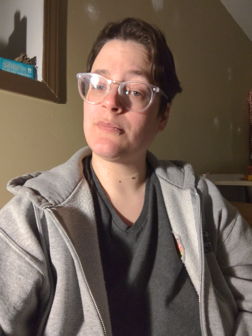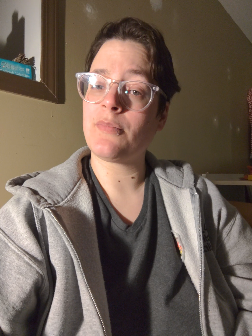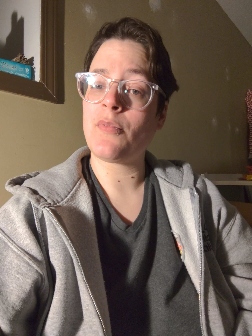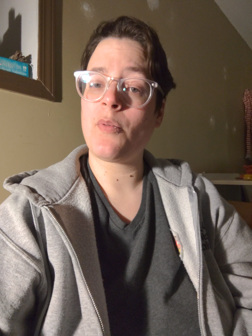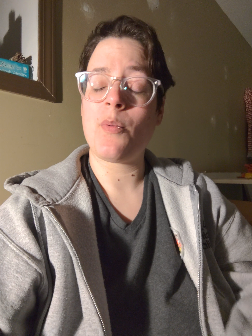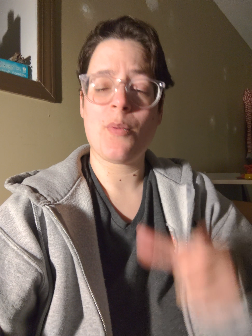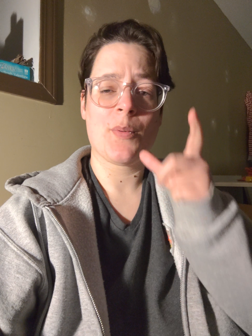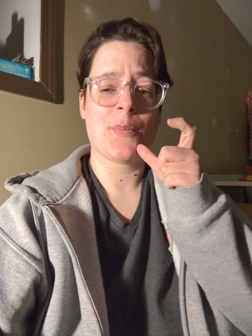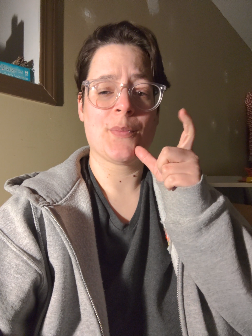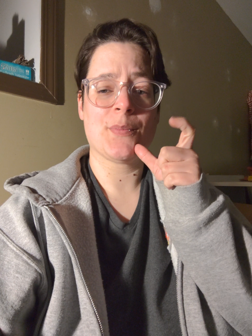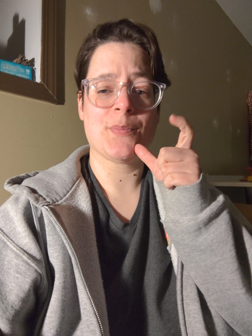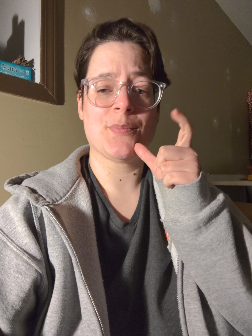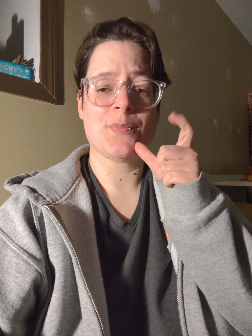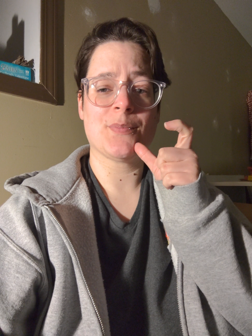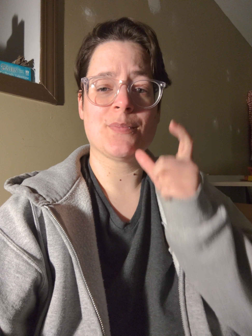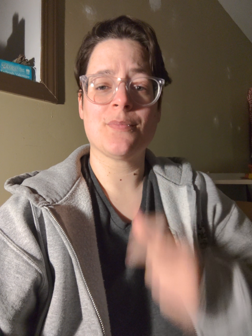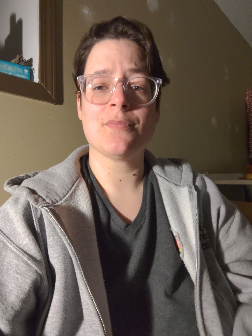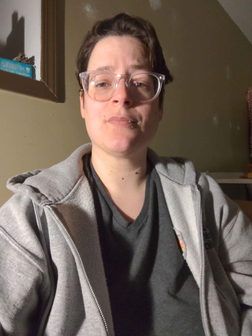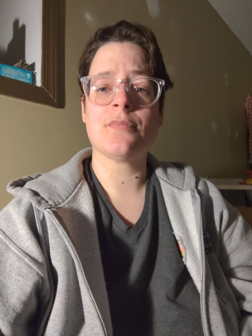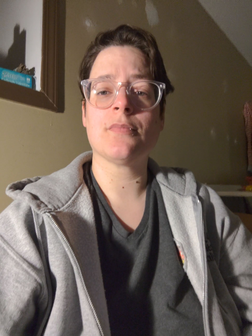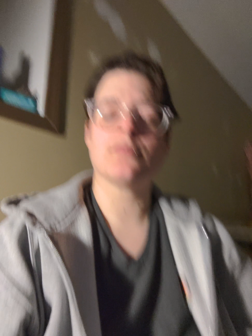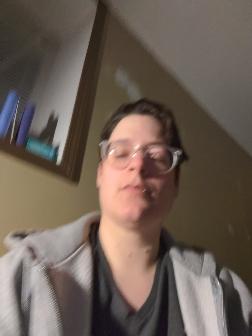who